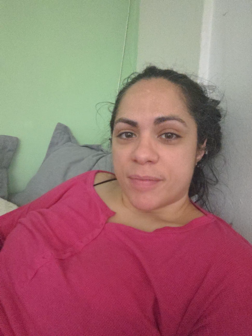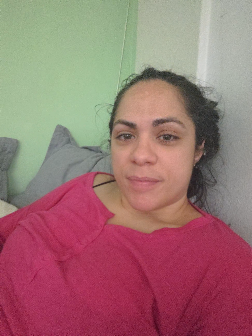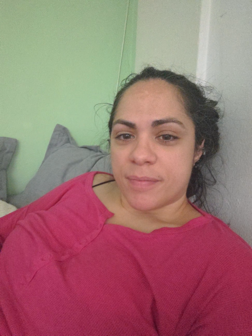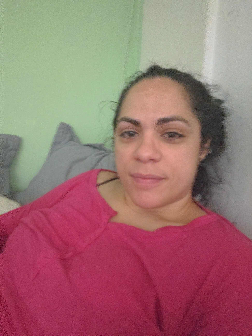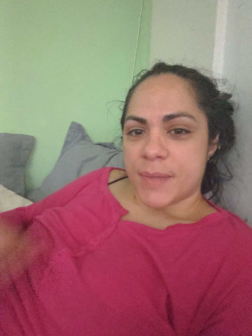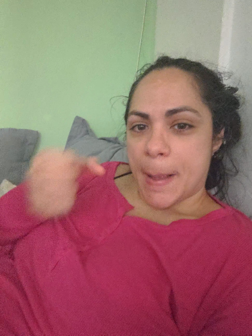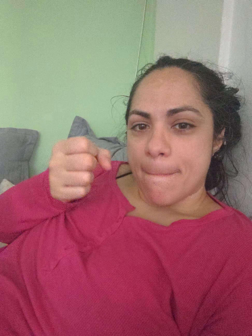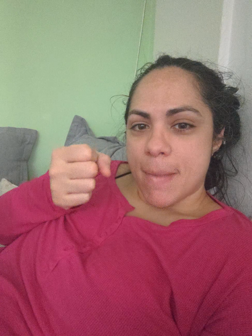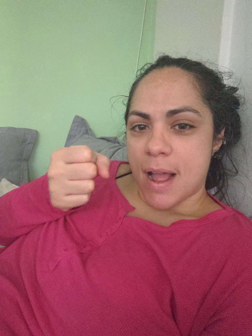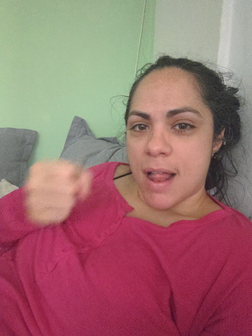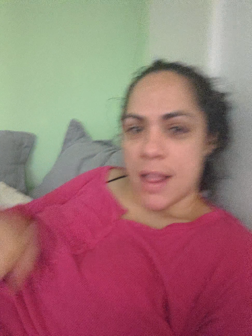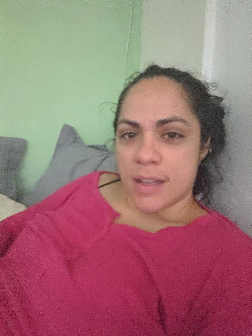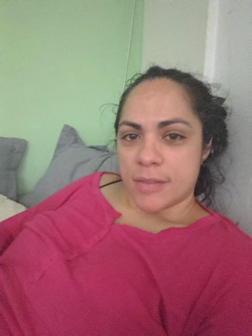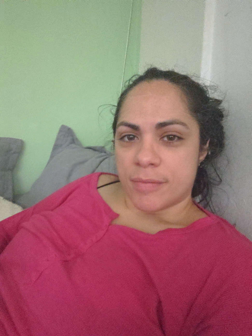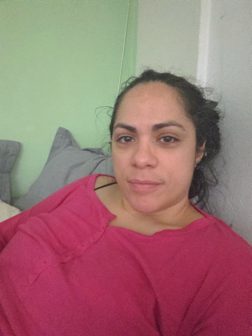milk